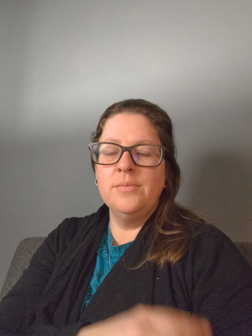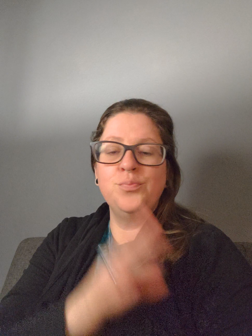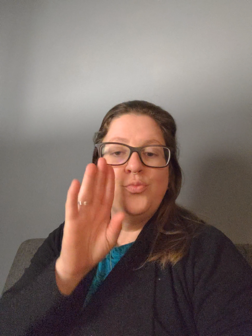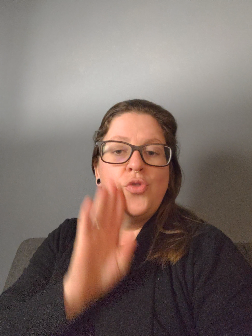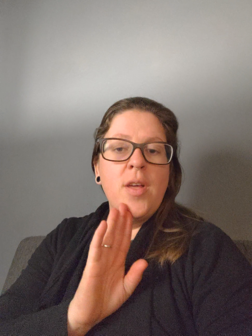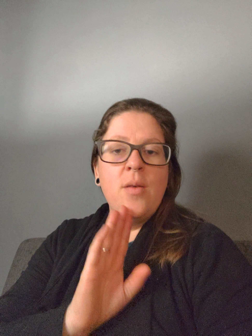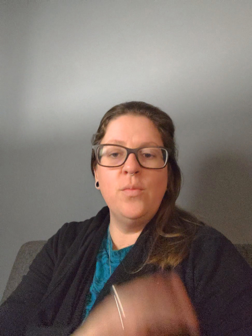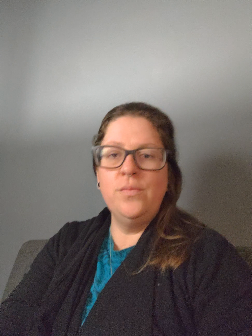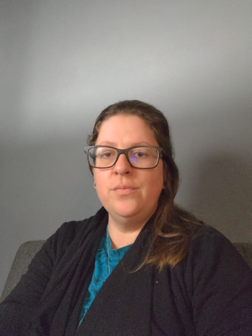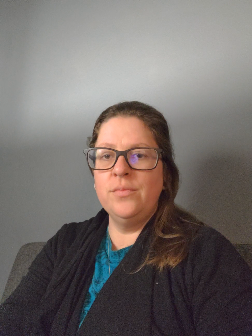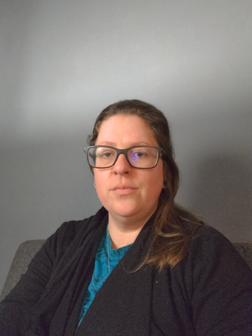brown